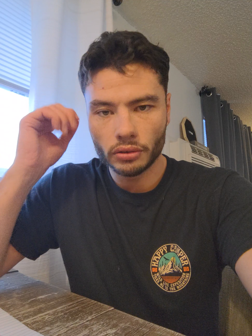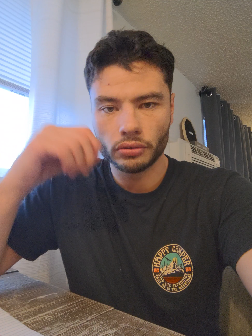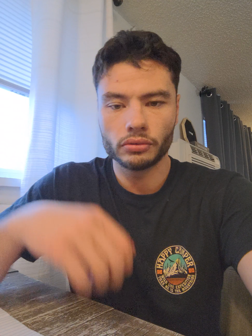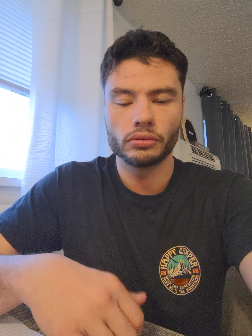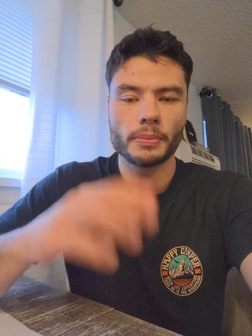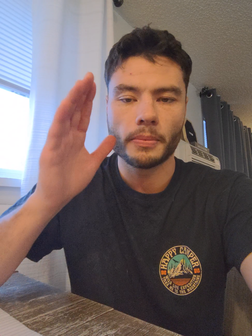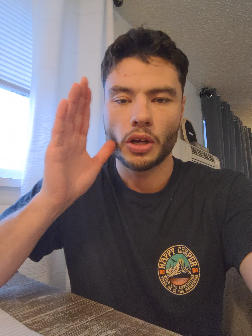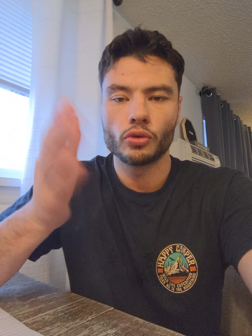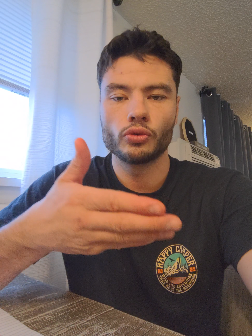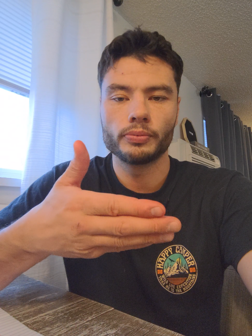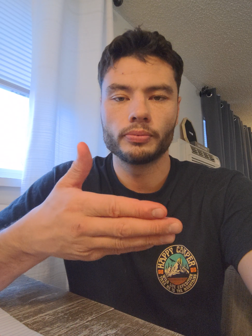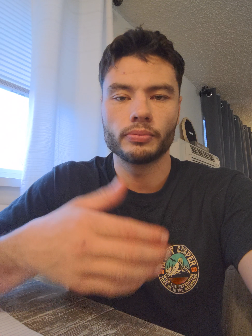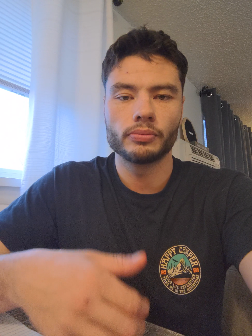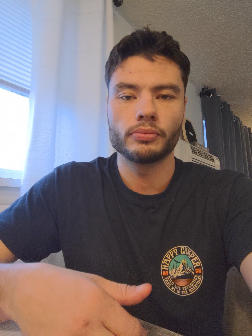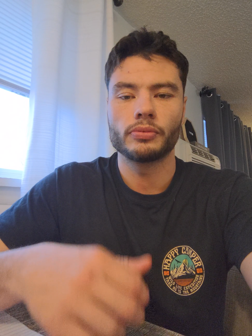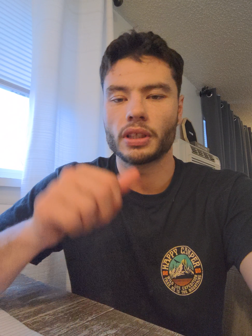bedroom